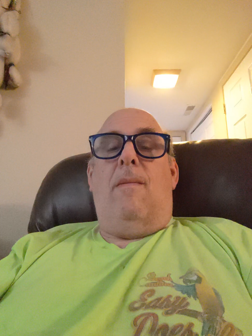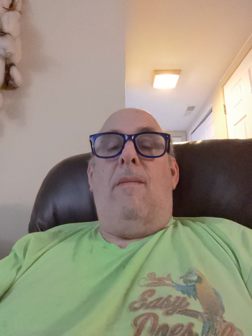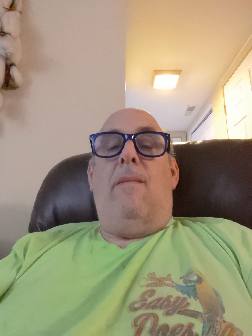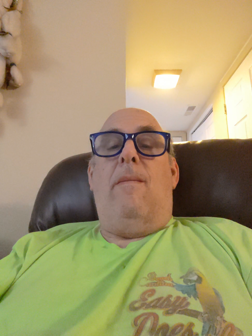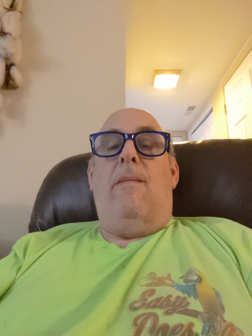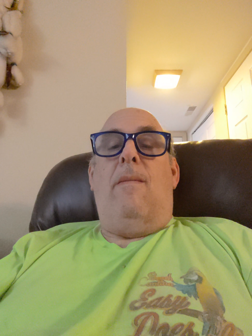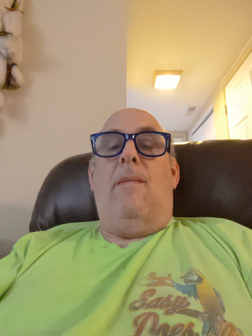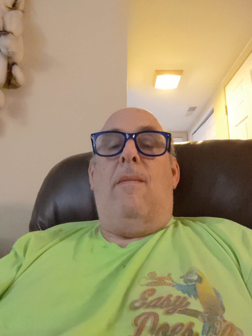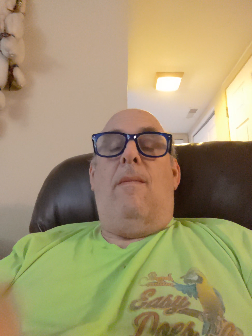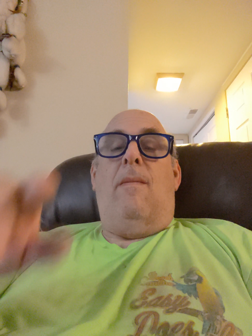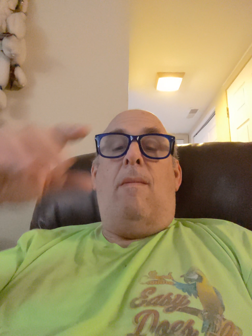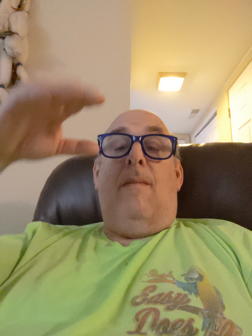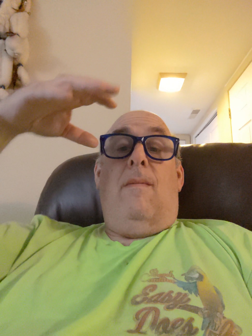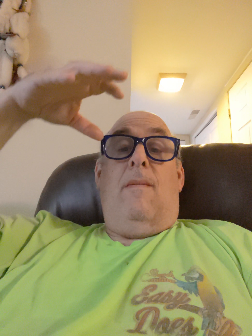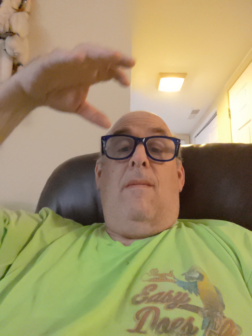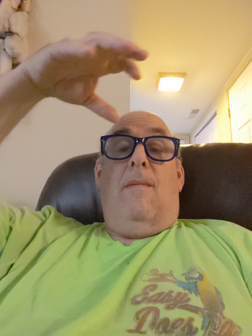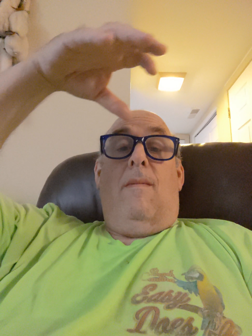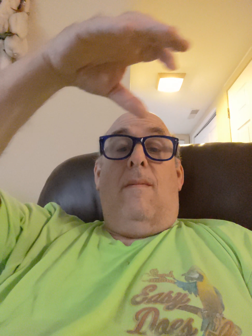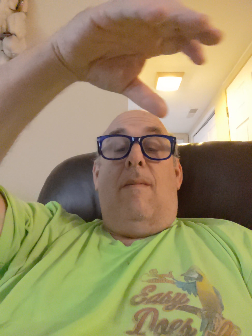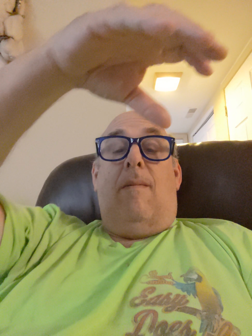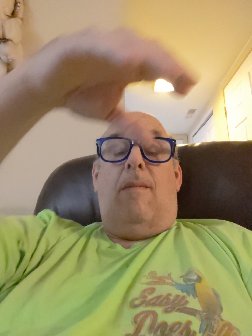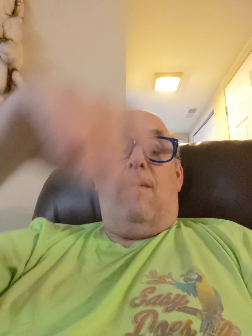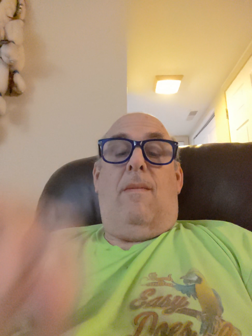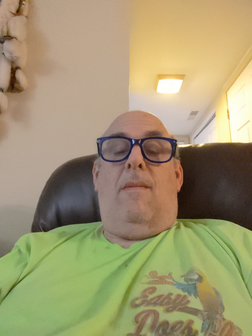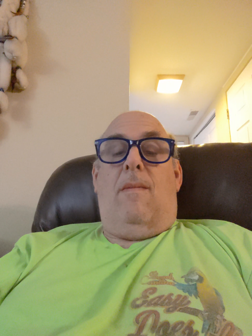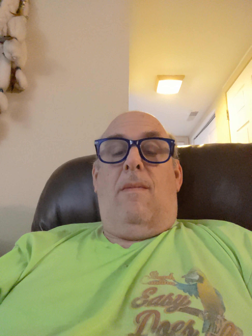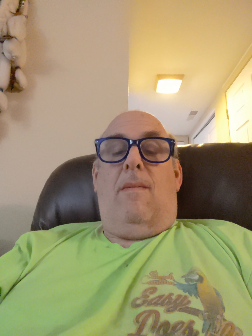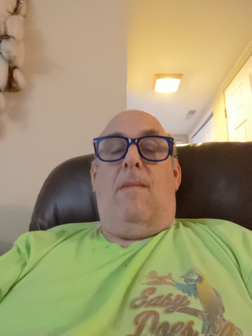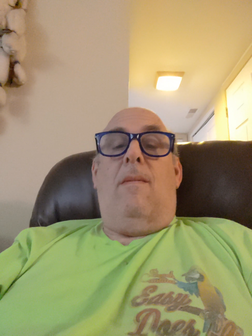helicopter